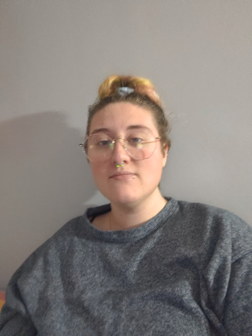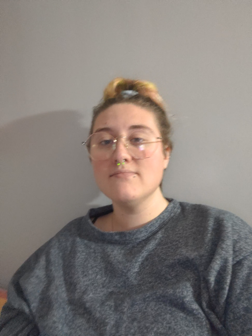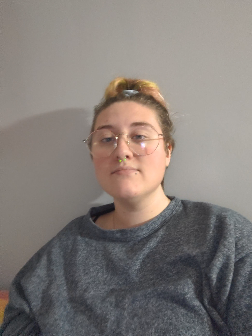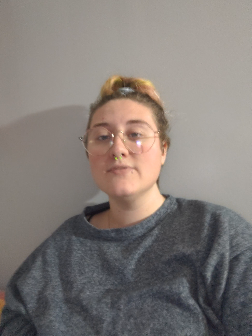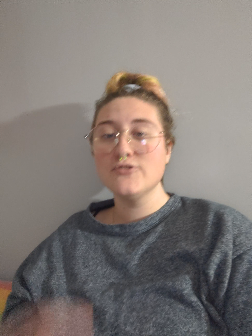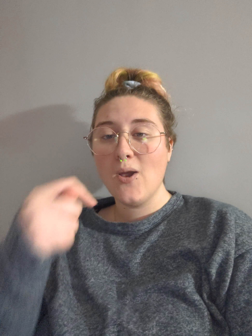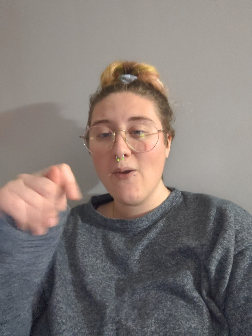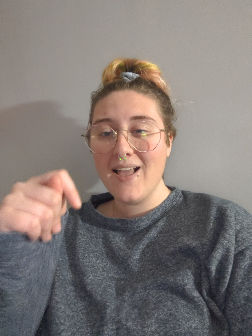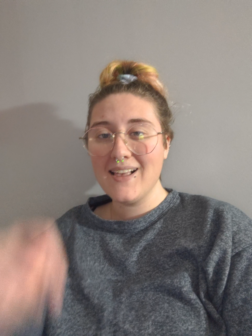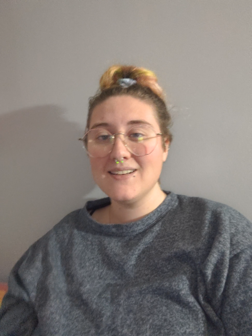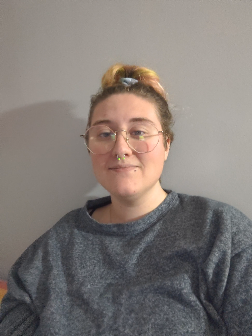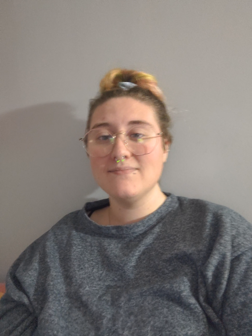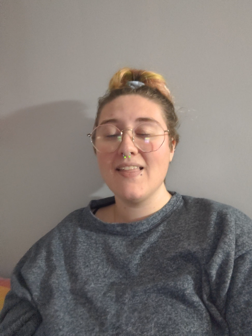toy